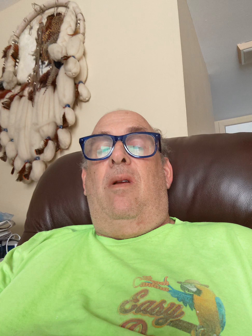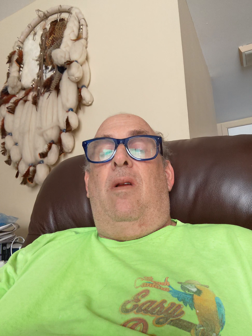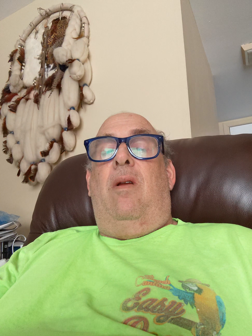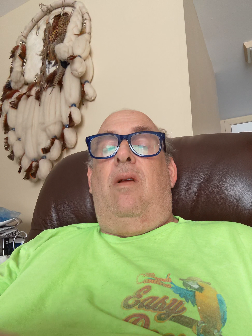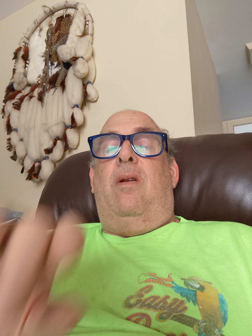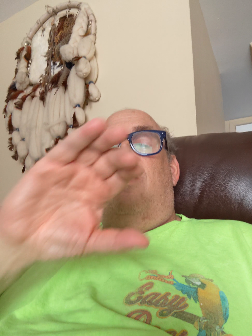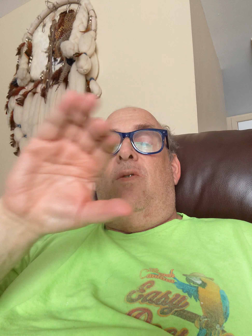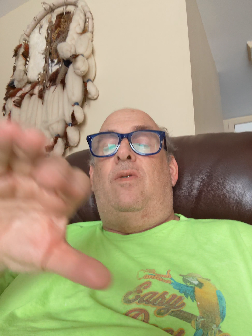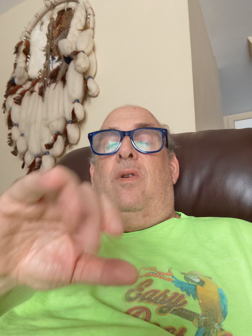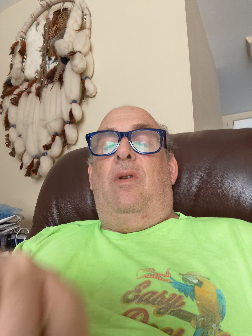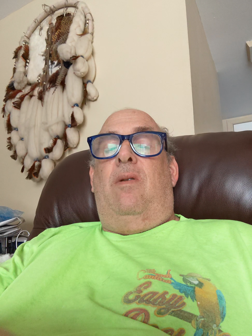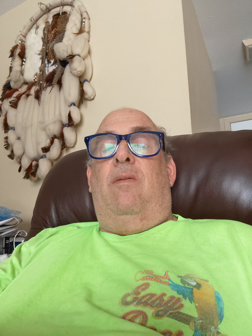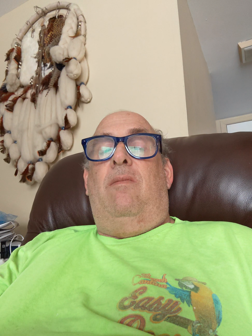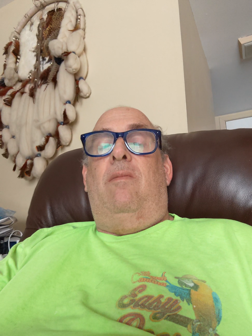chocolate